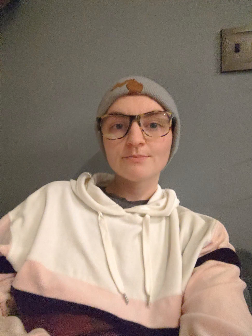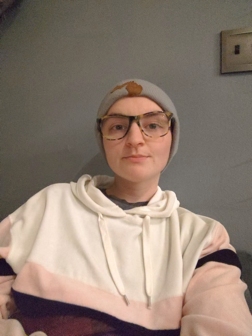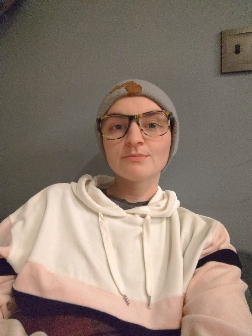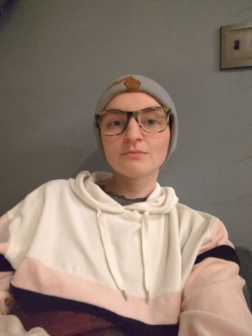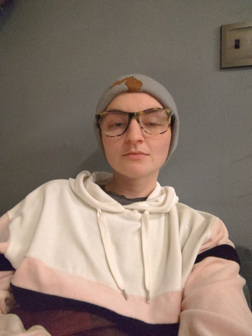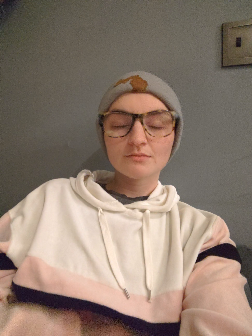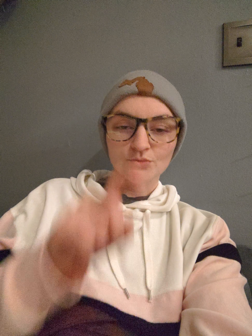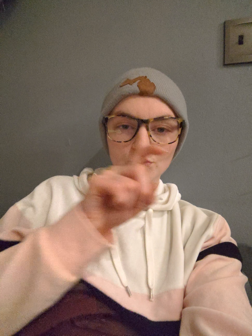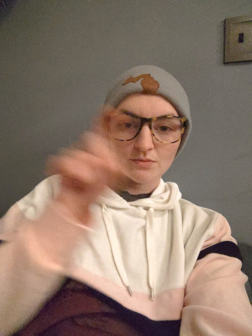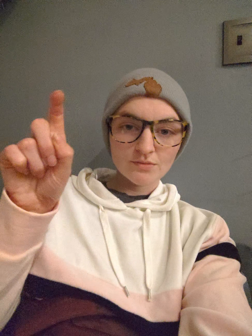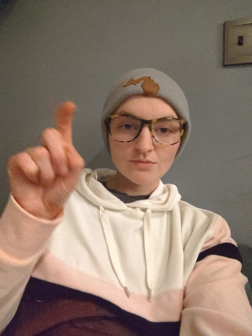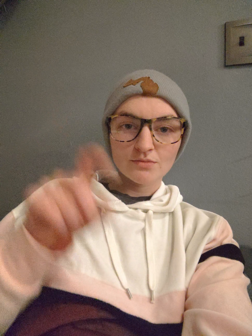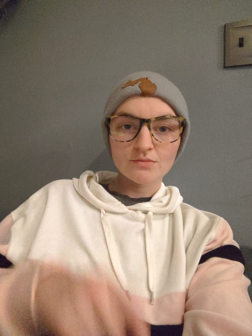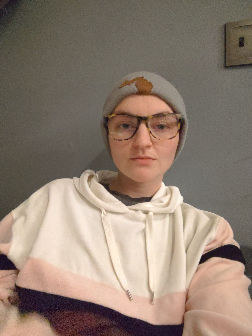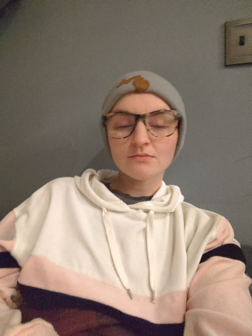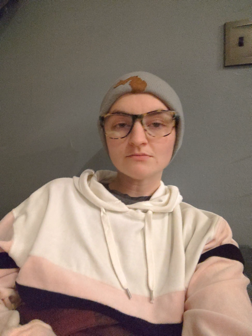closet